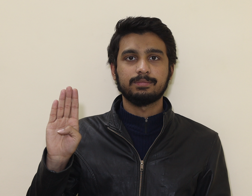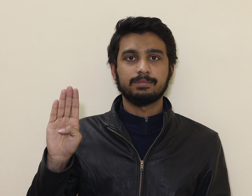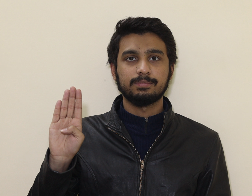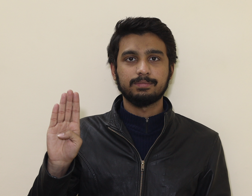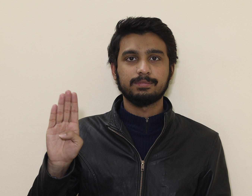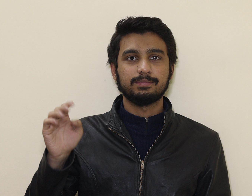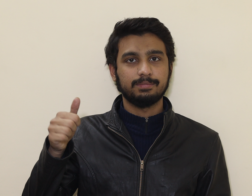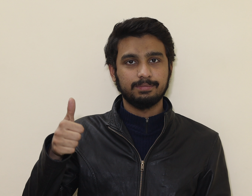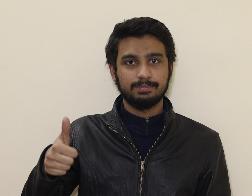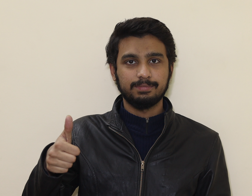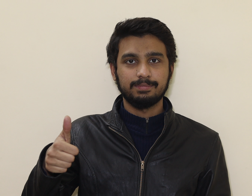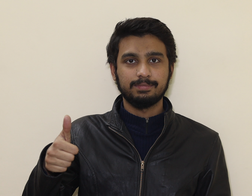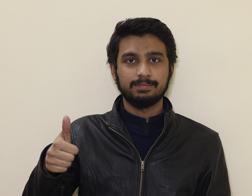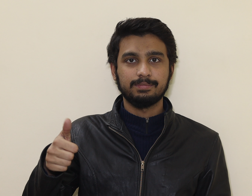best